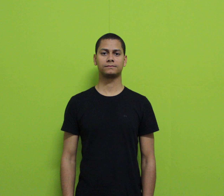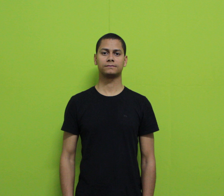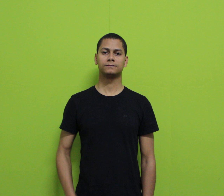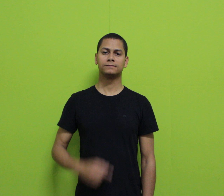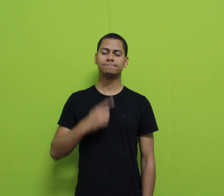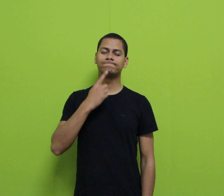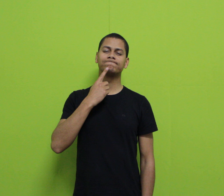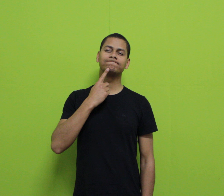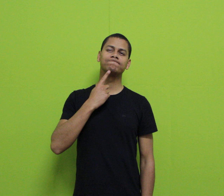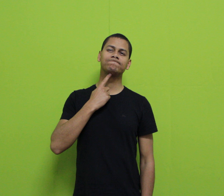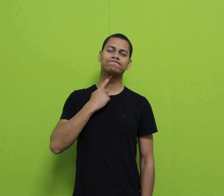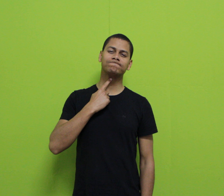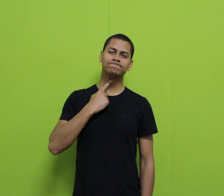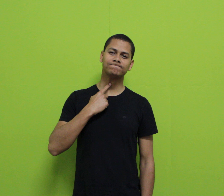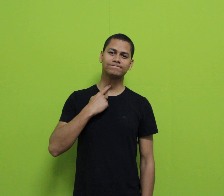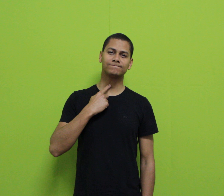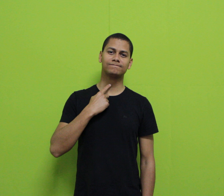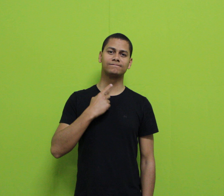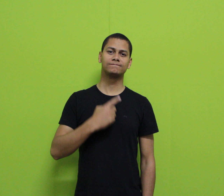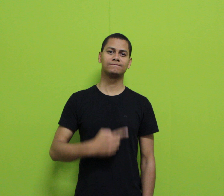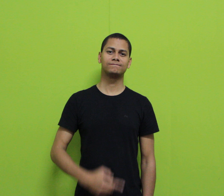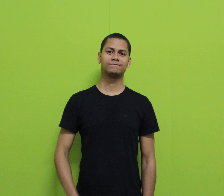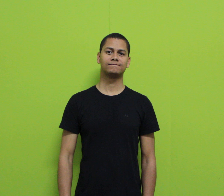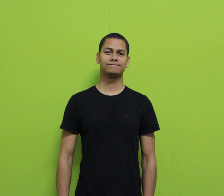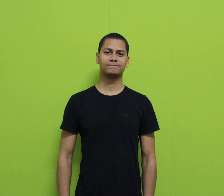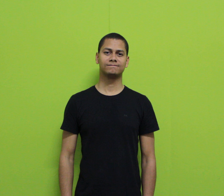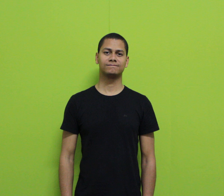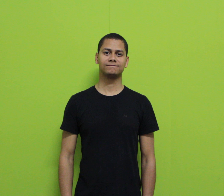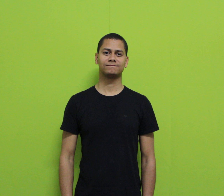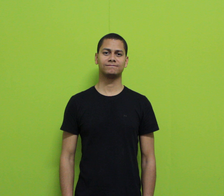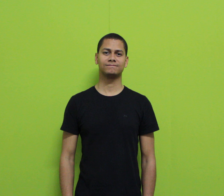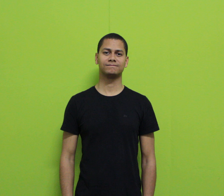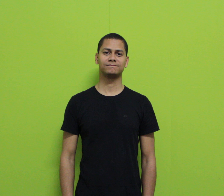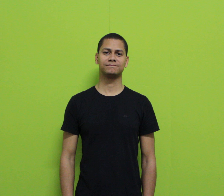vontade